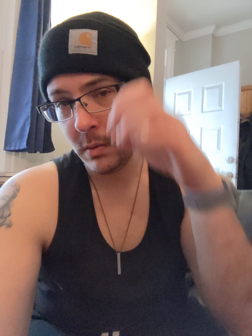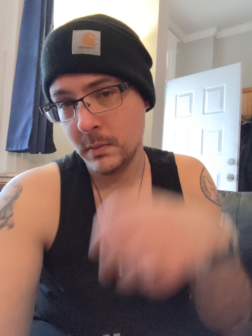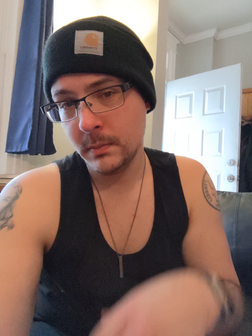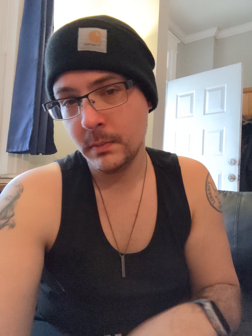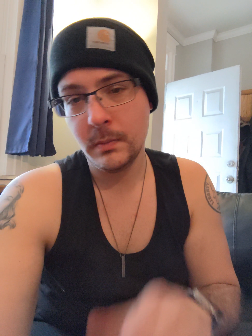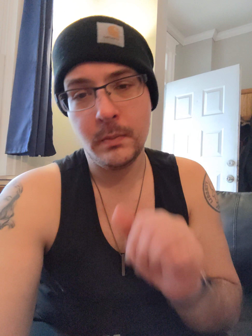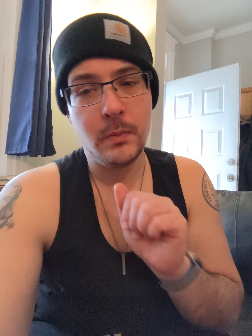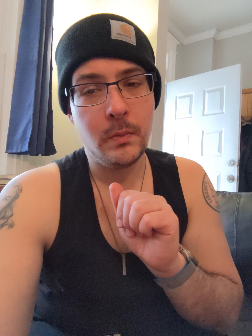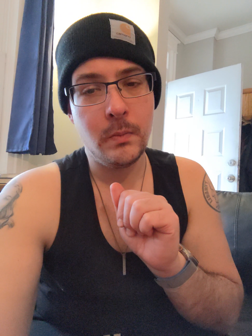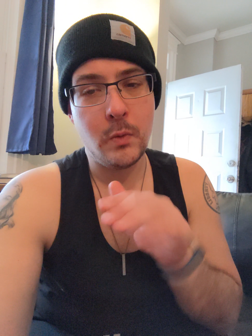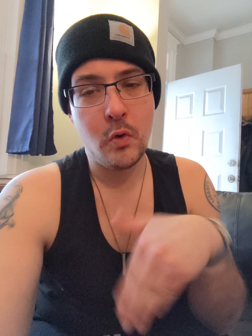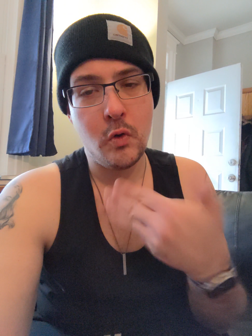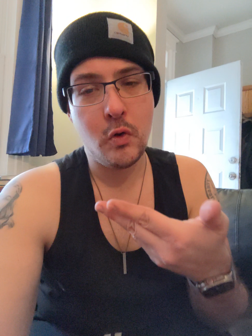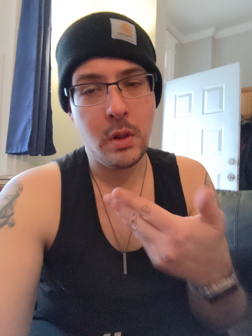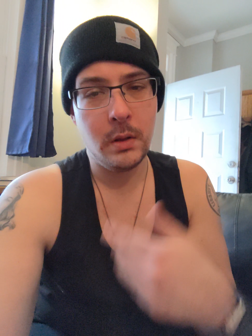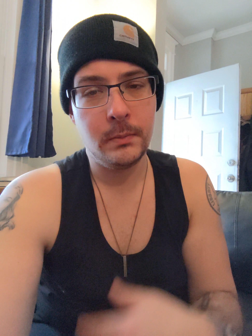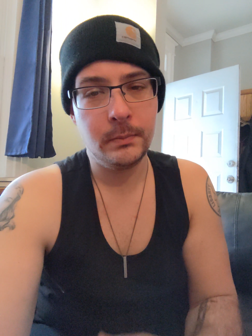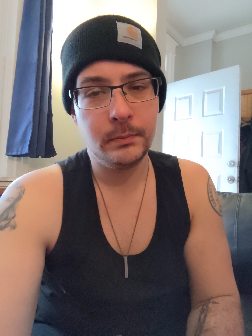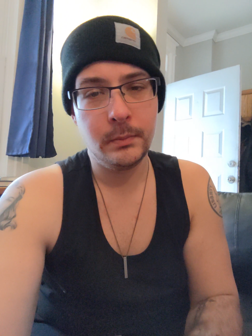all